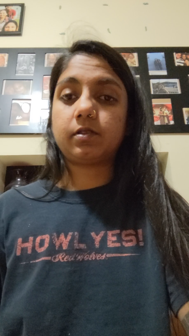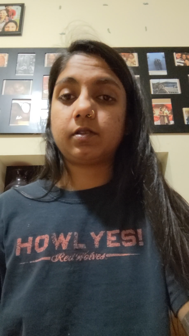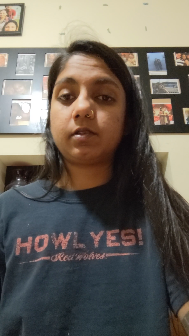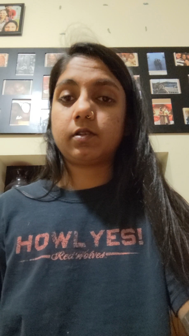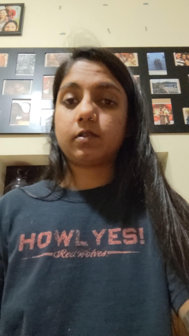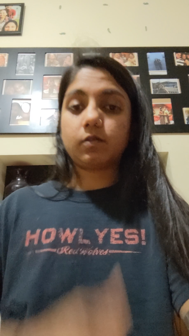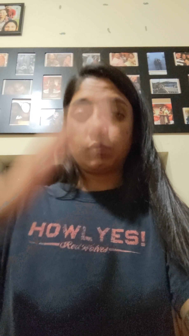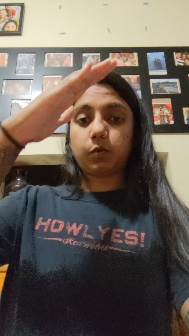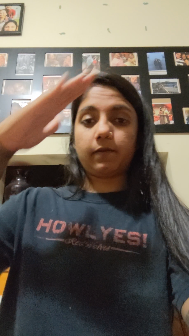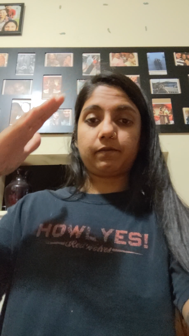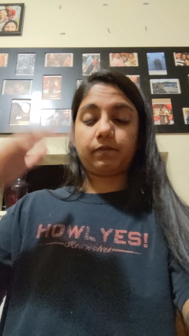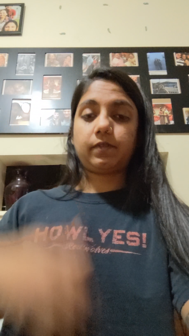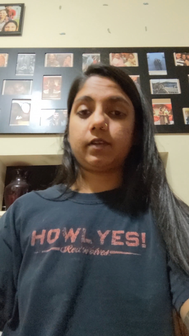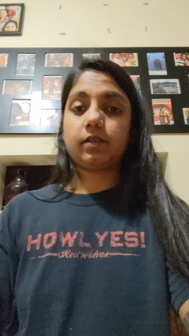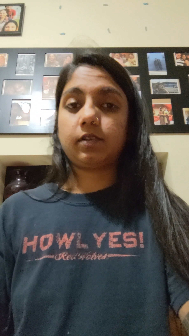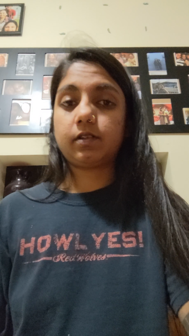roof